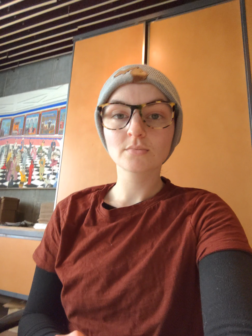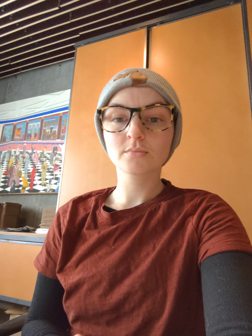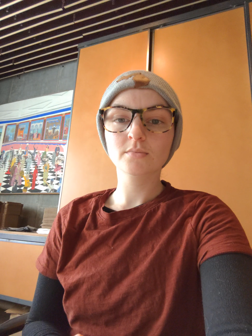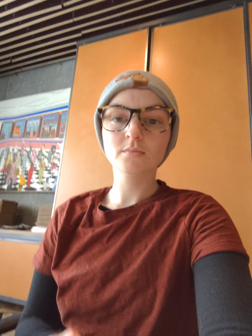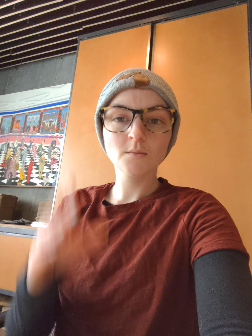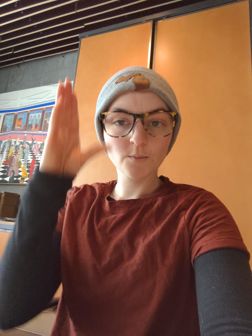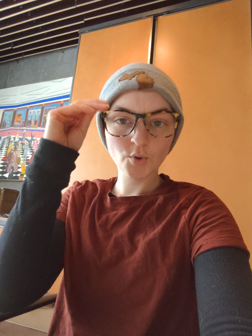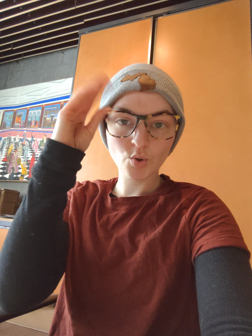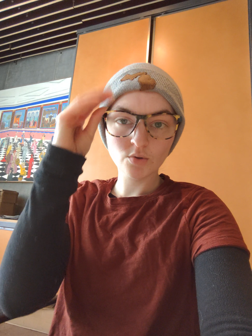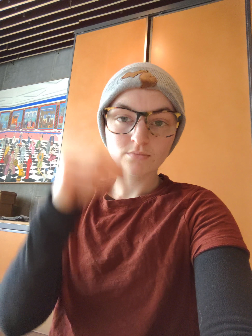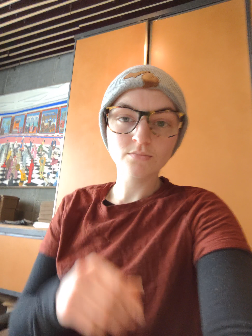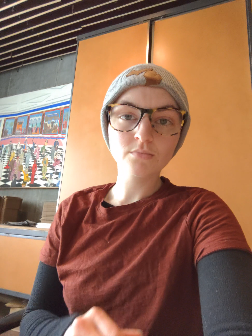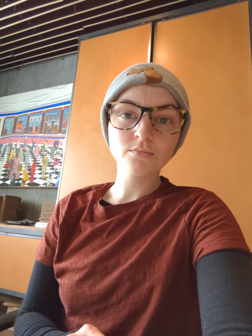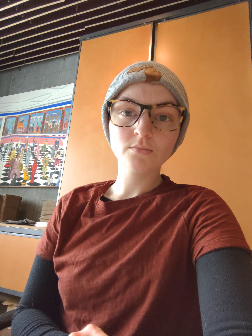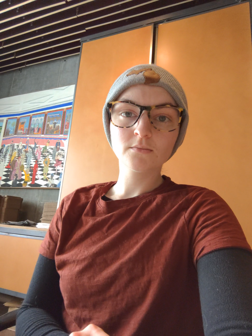boy